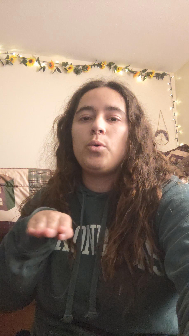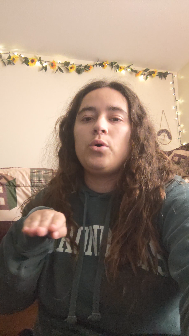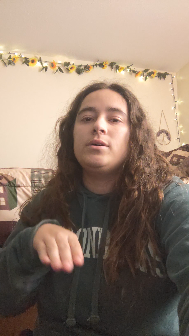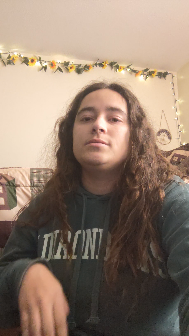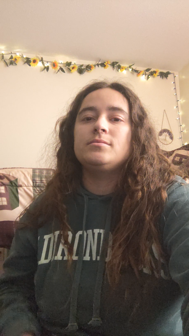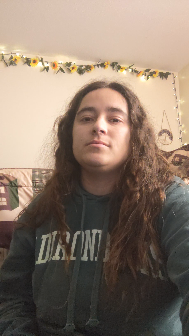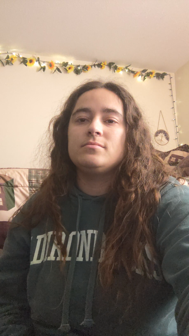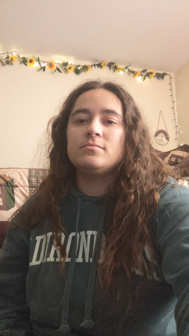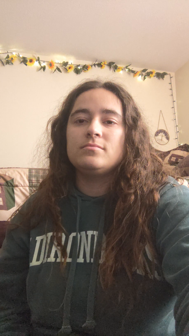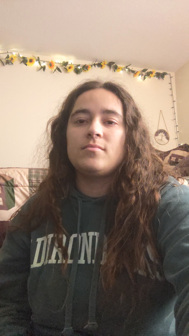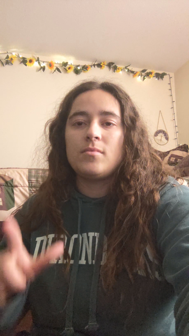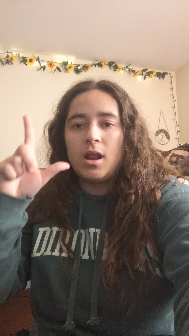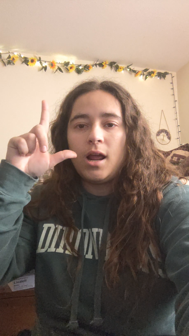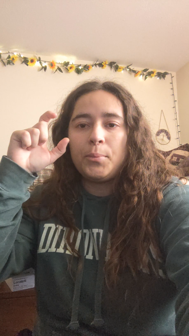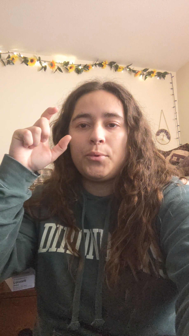camera